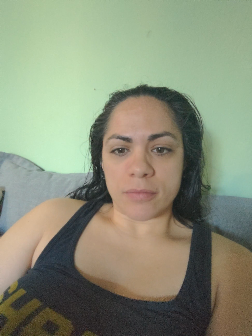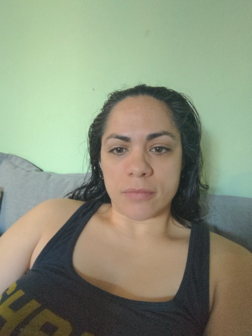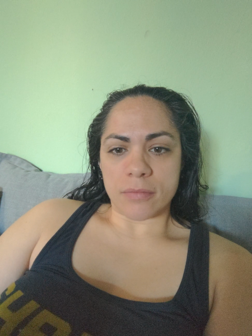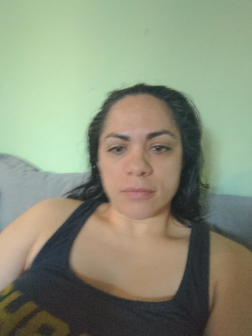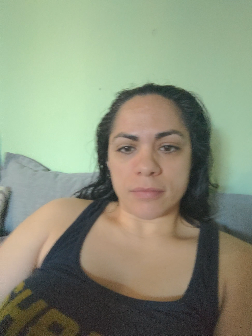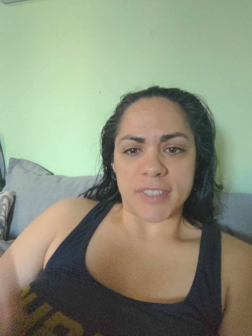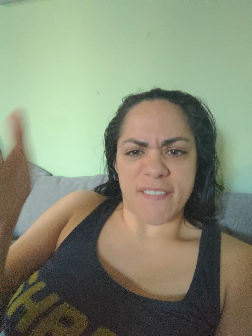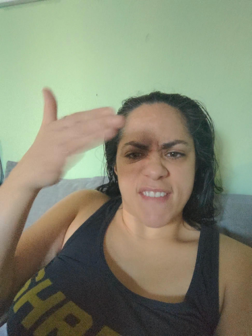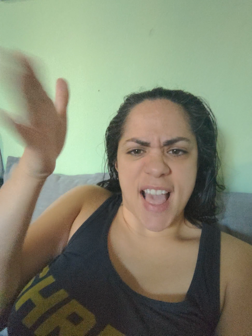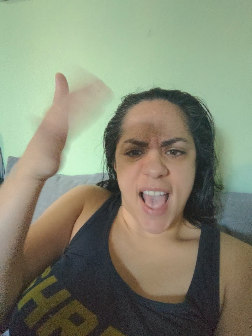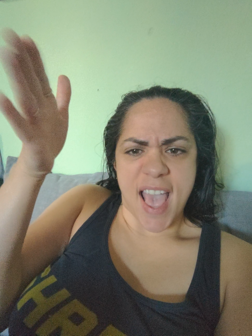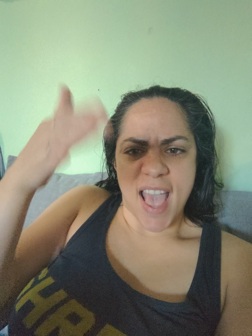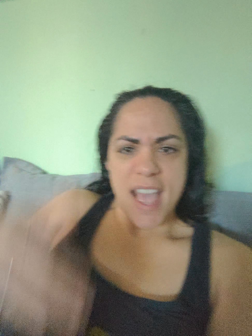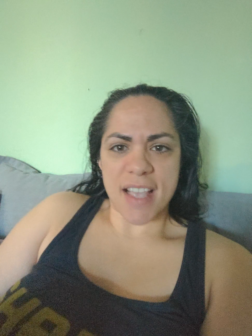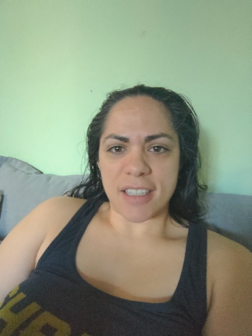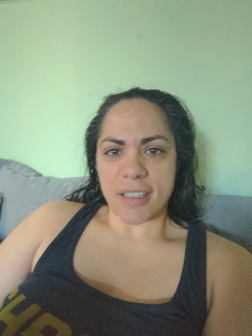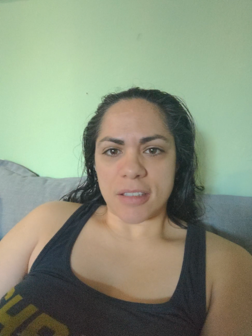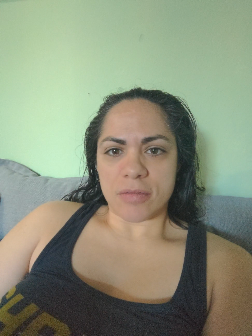flag